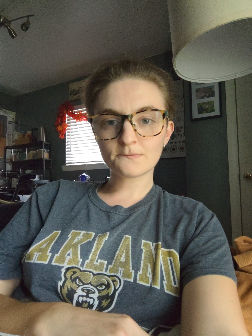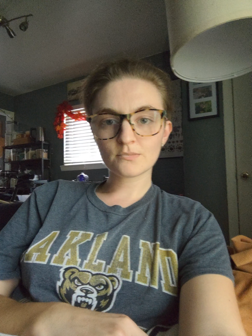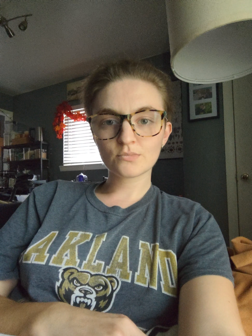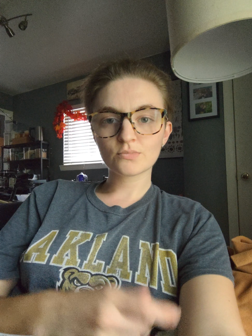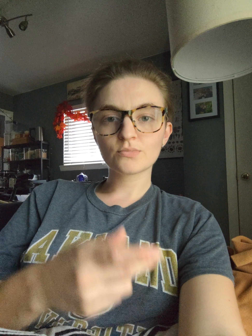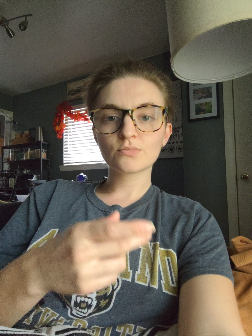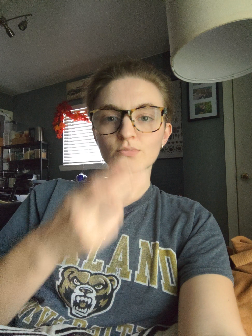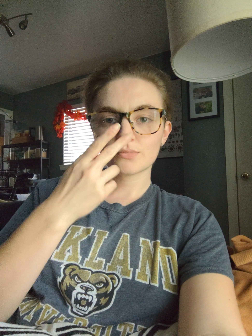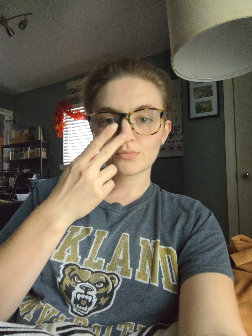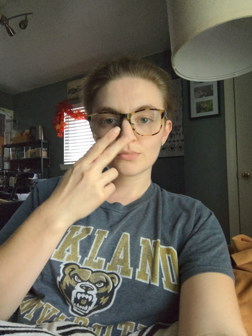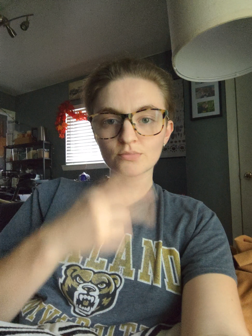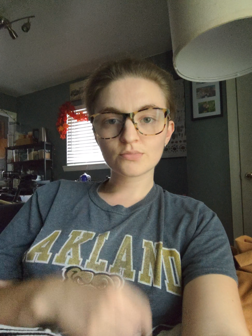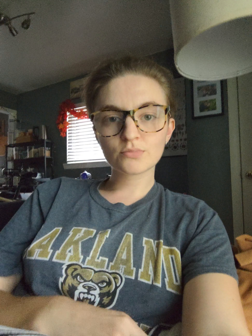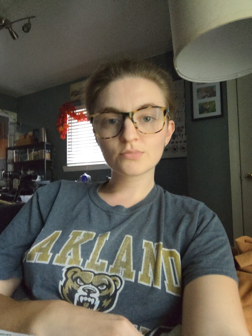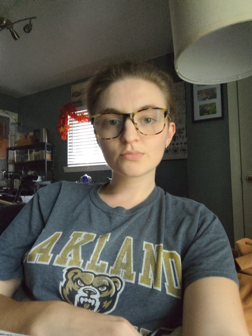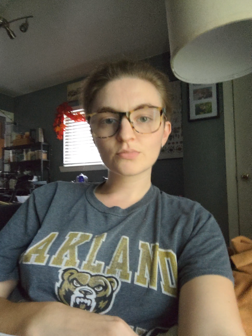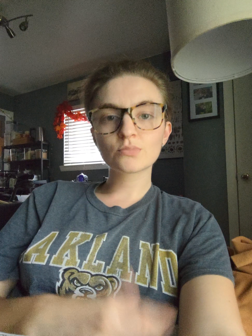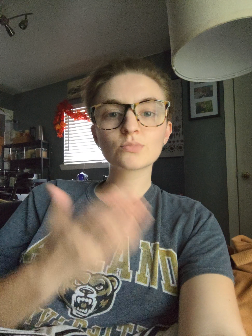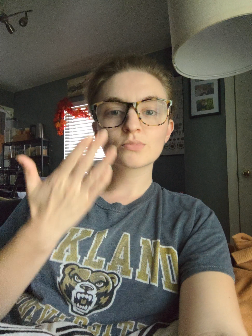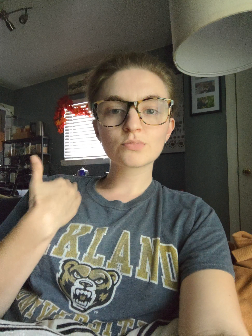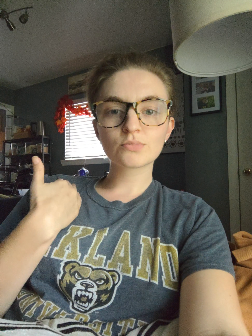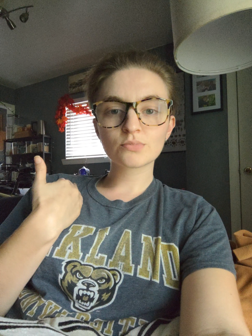penis